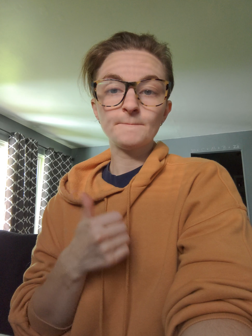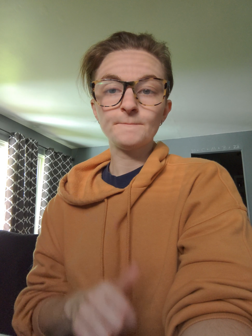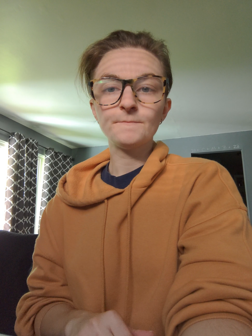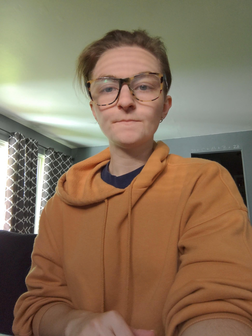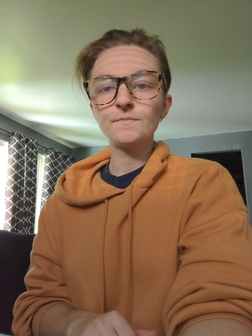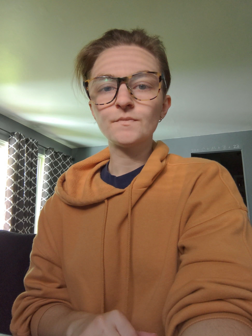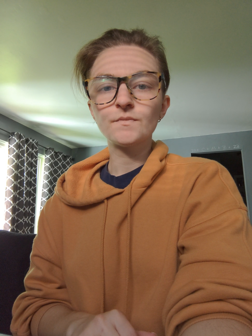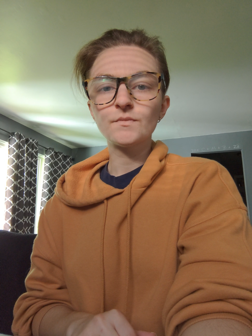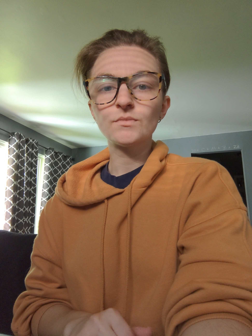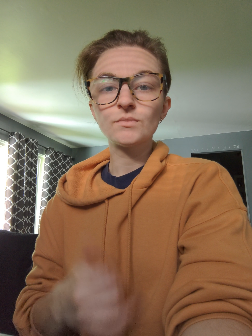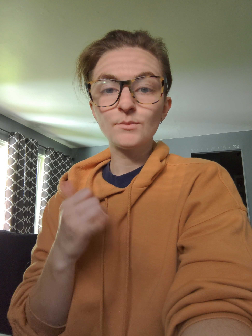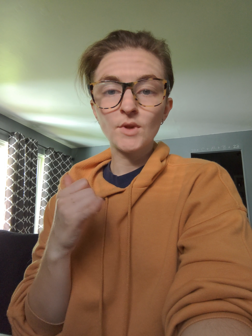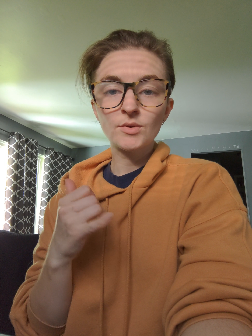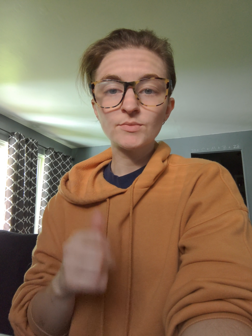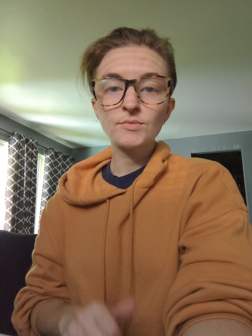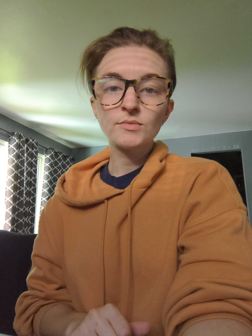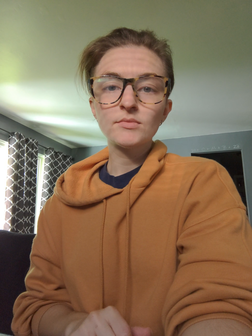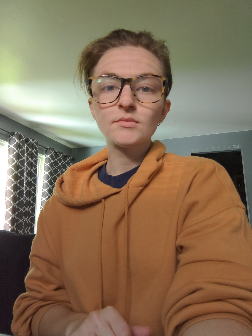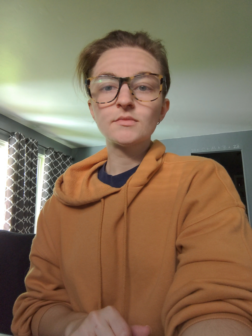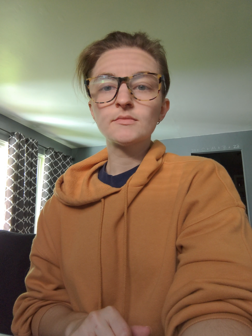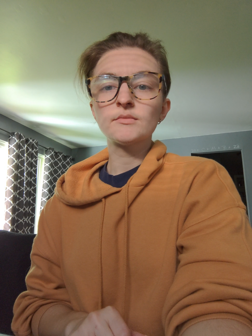play